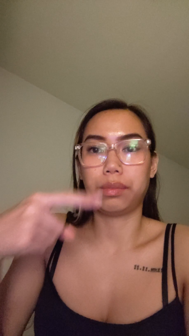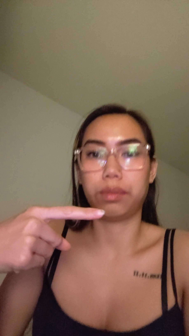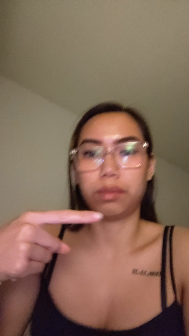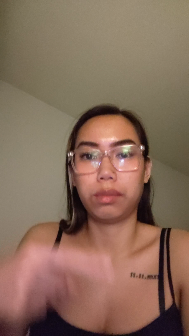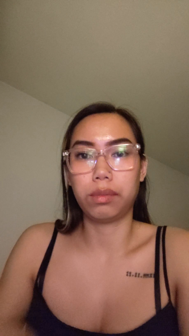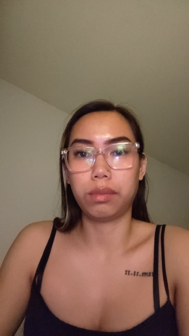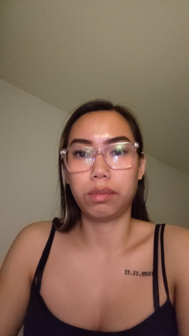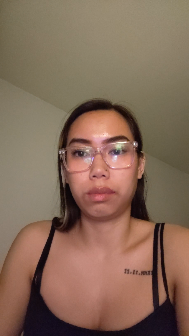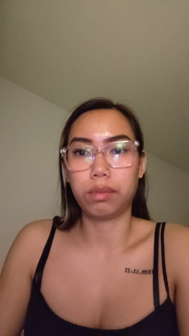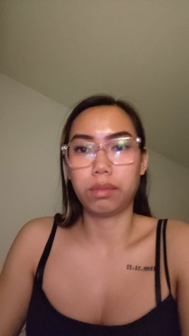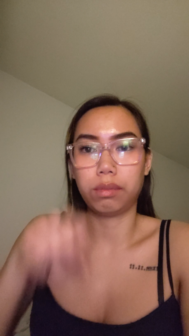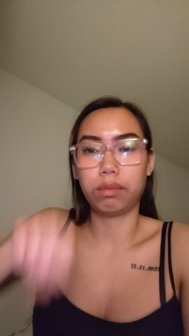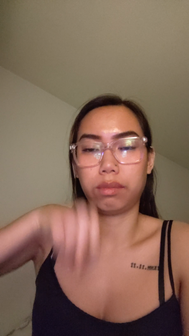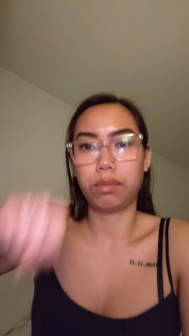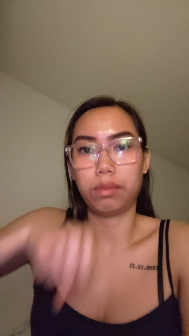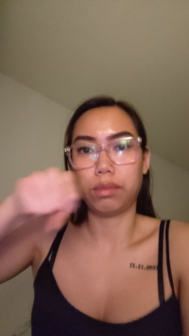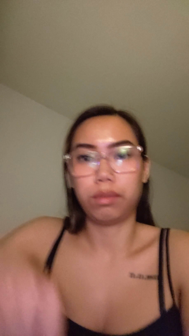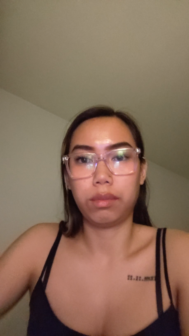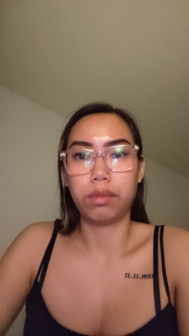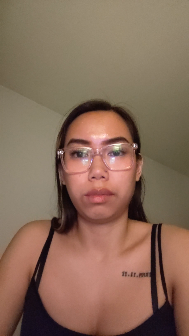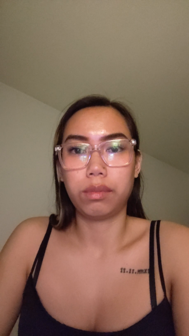bicycle